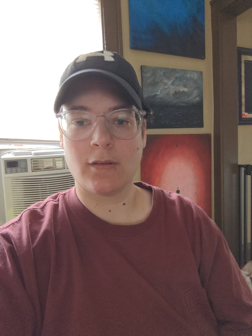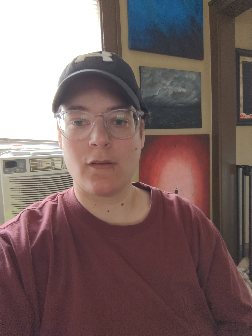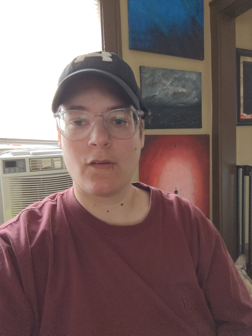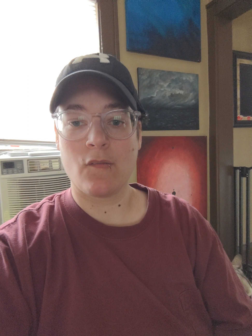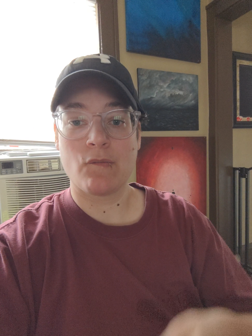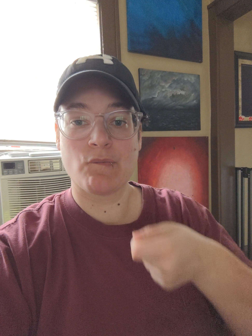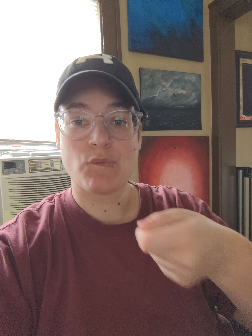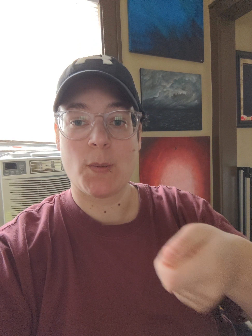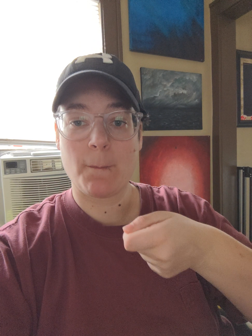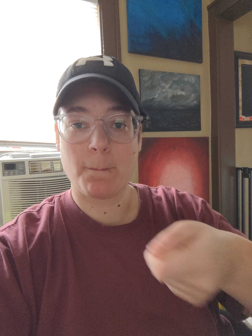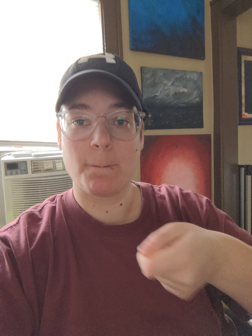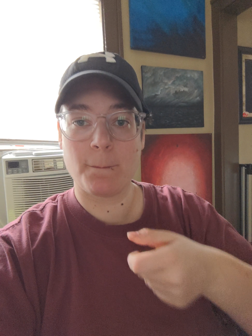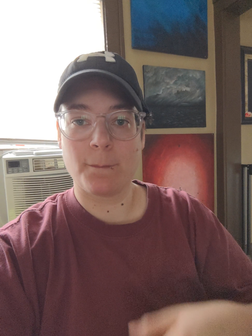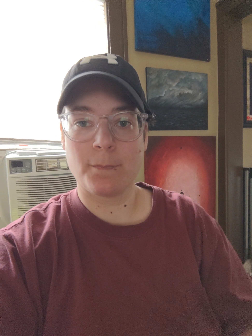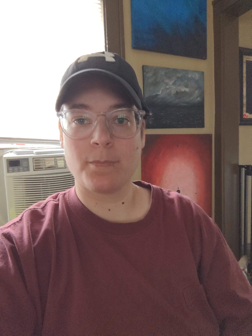vacuum